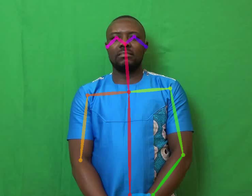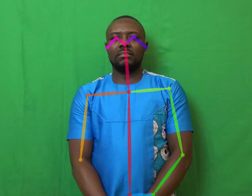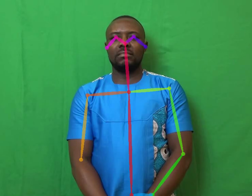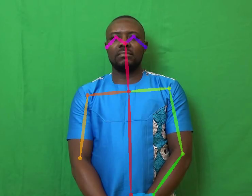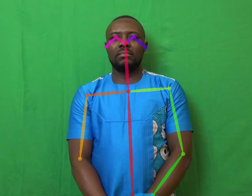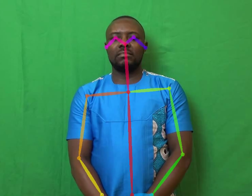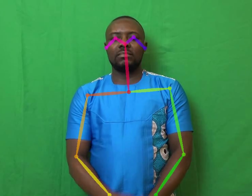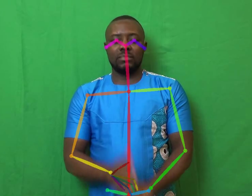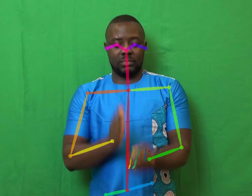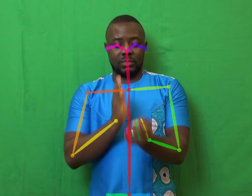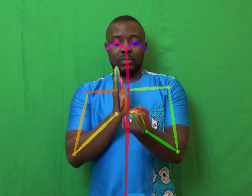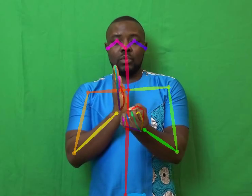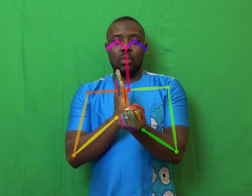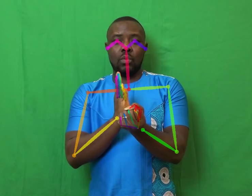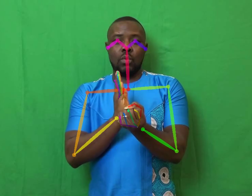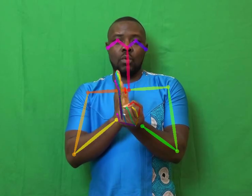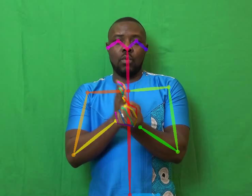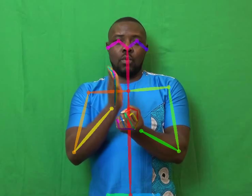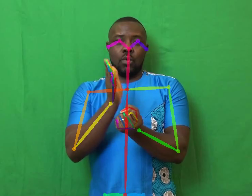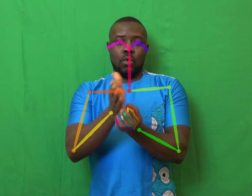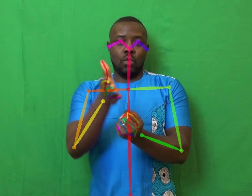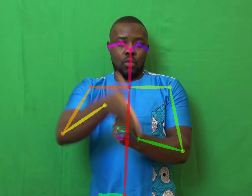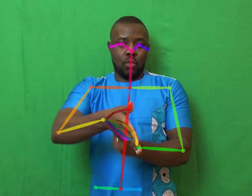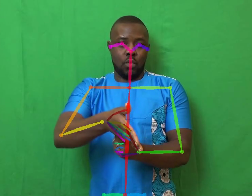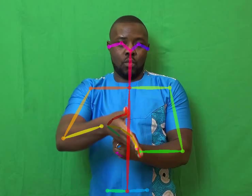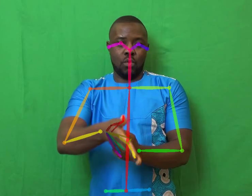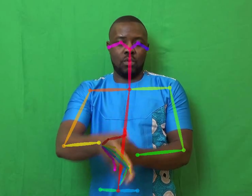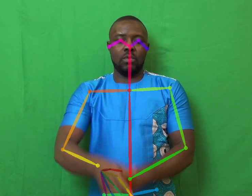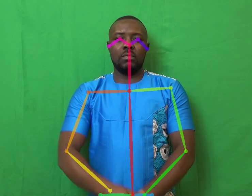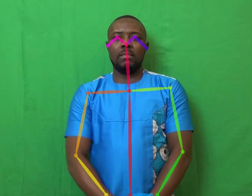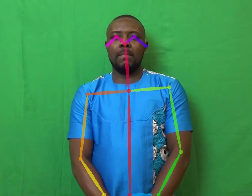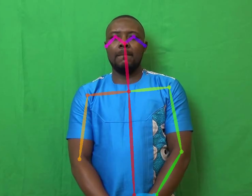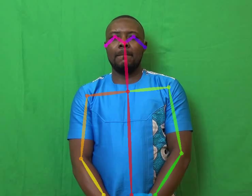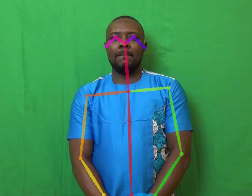cocoa